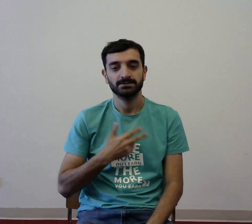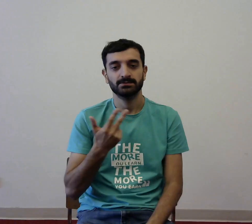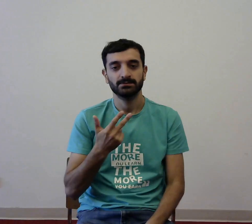3